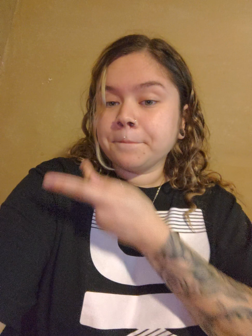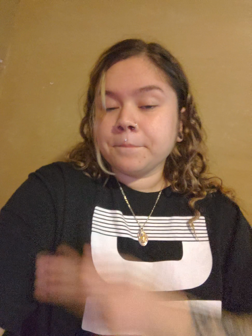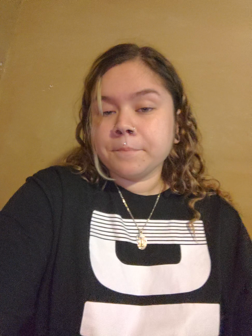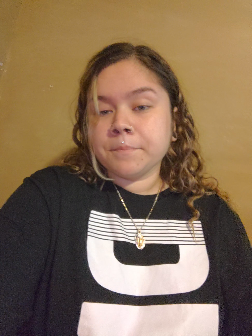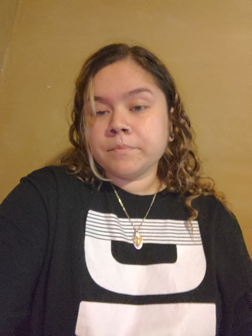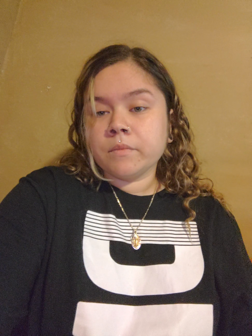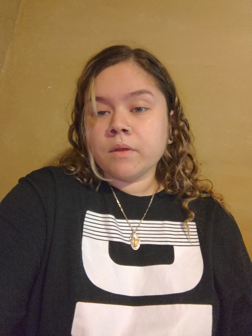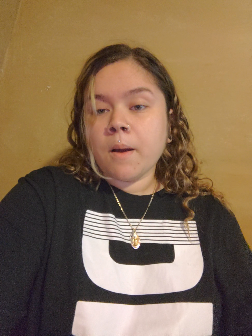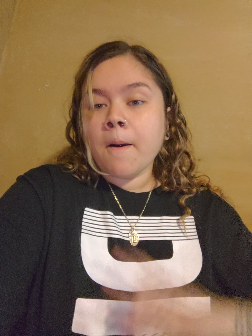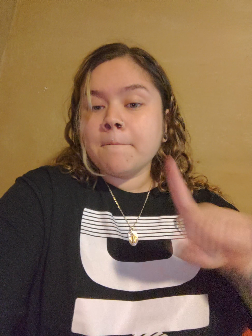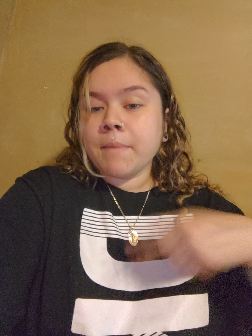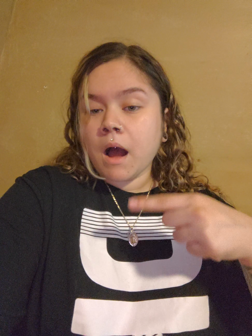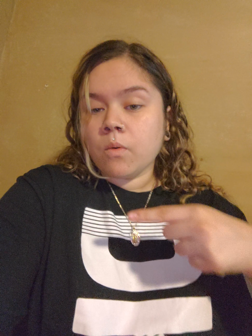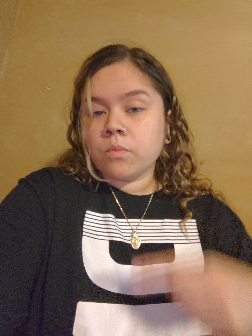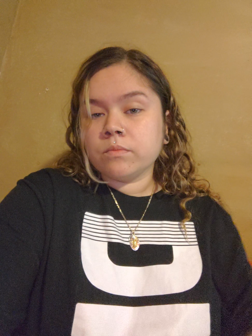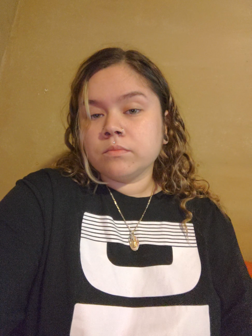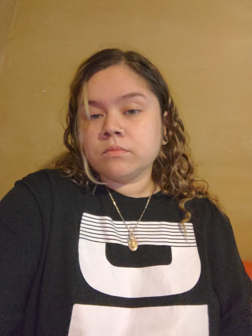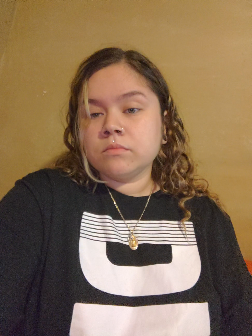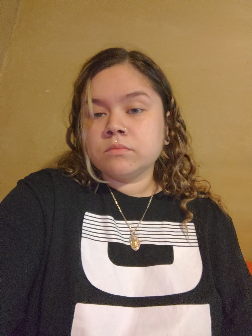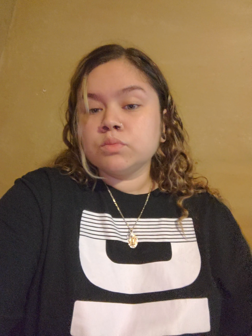about